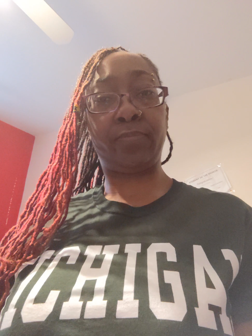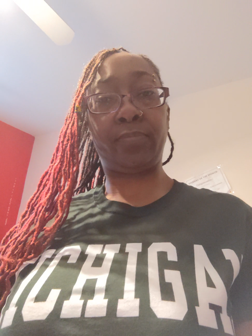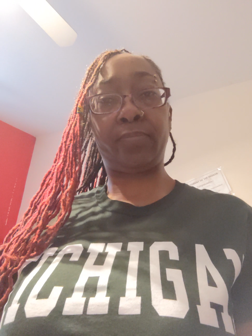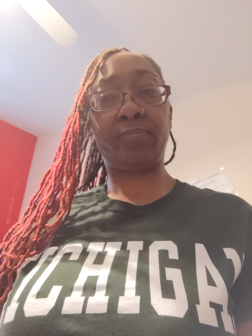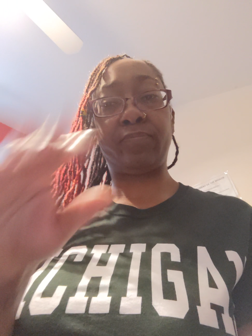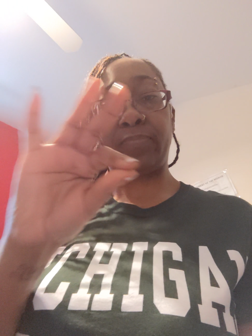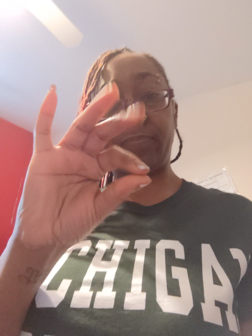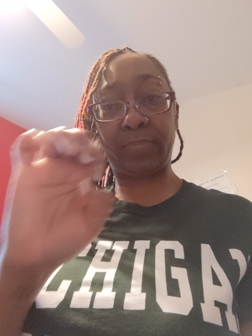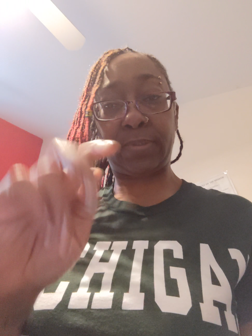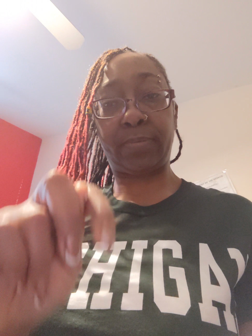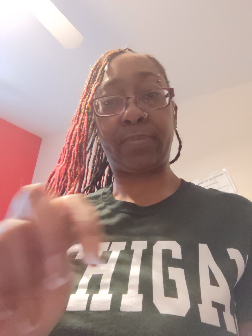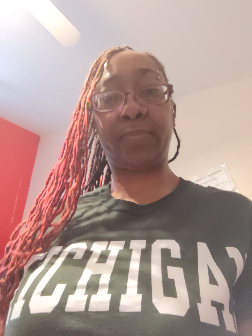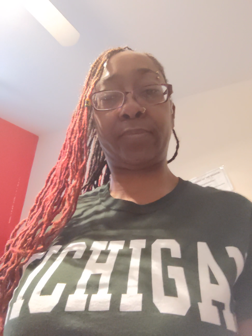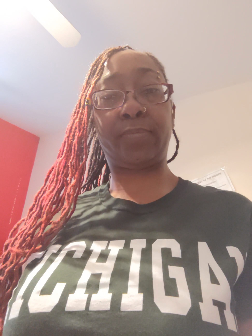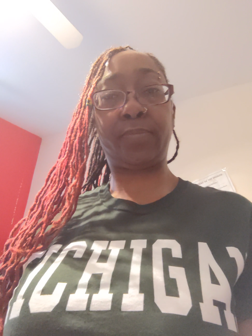feet